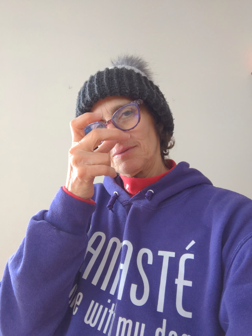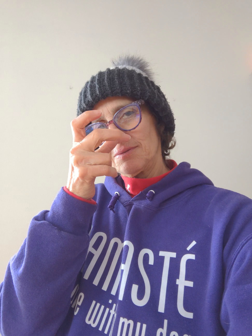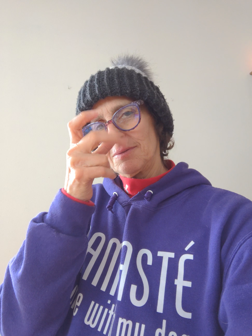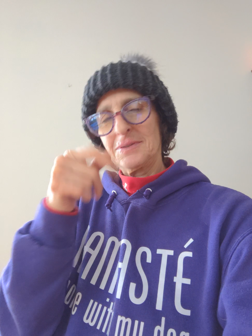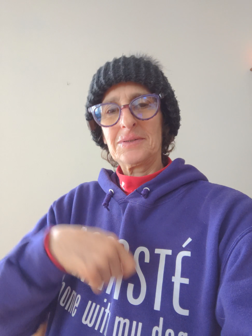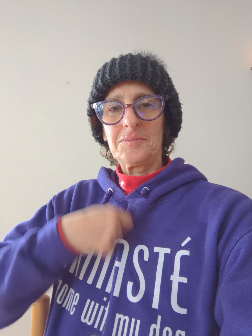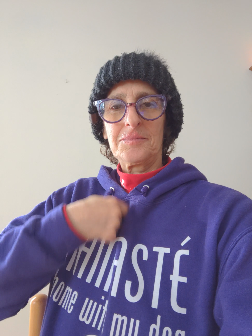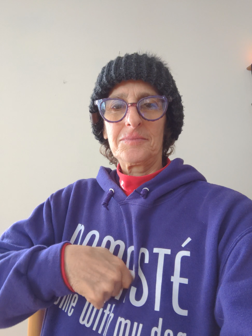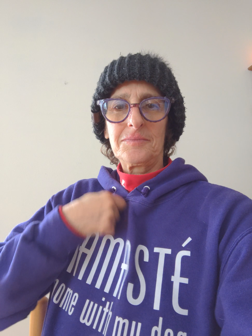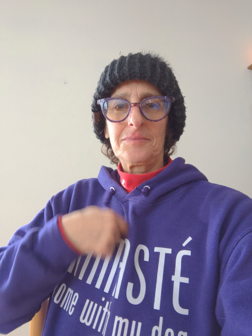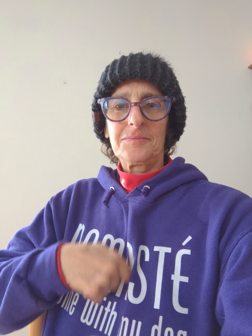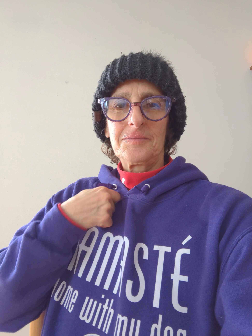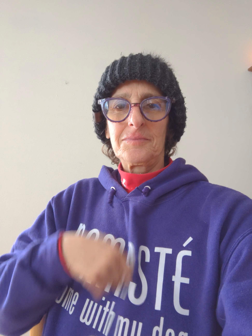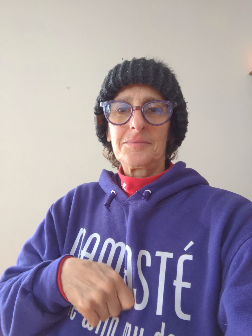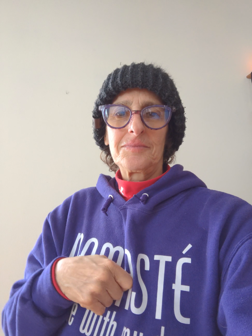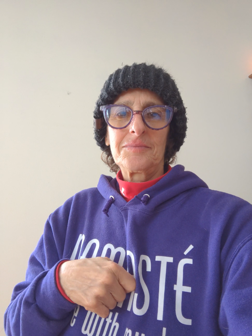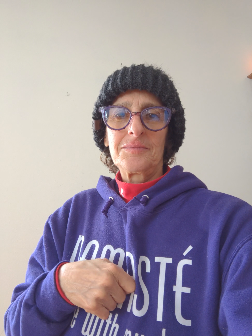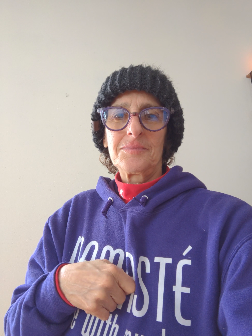zipper